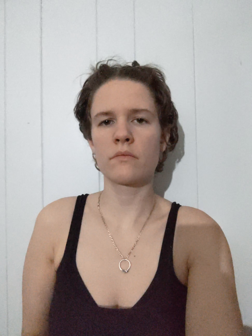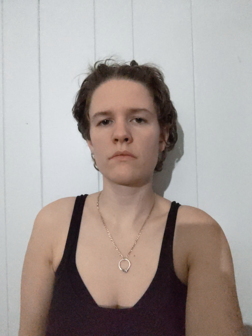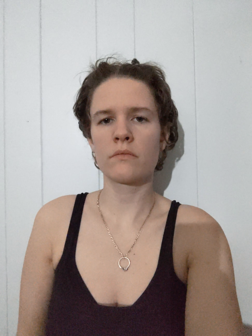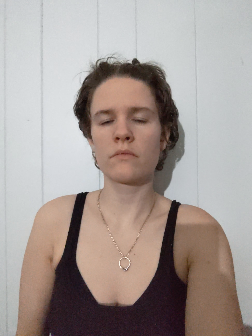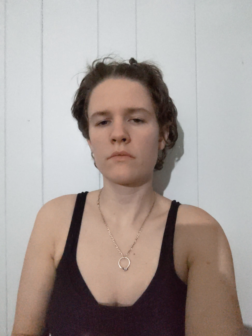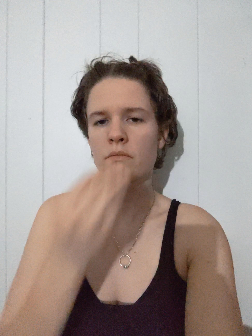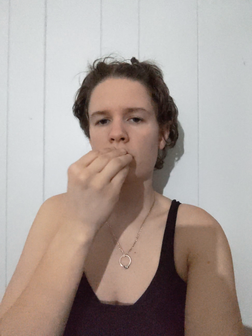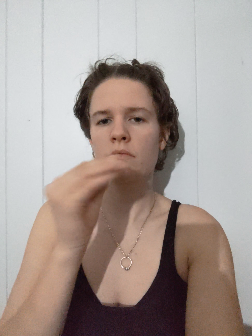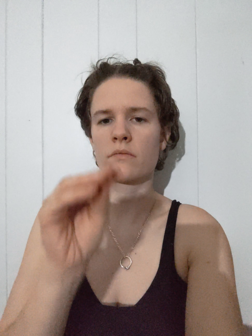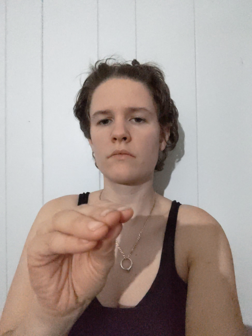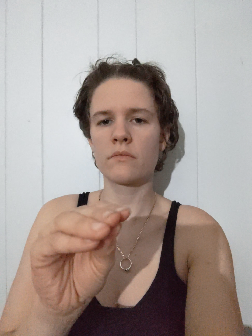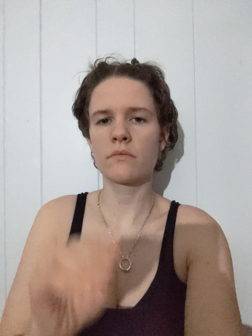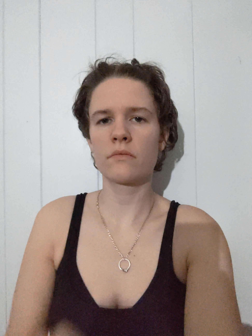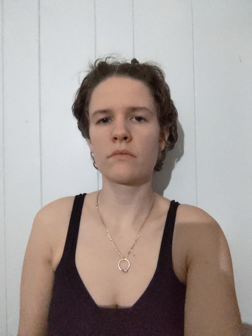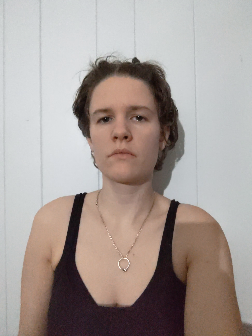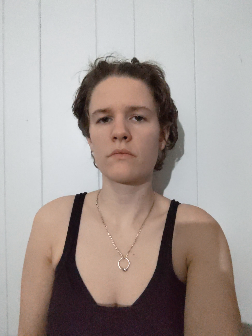kiss